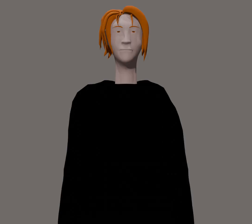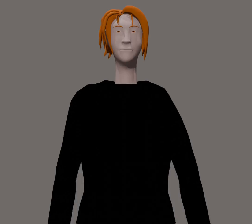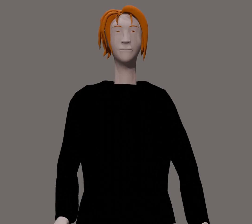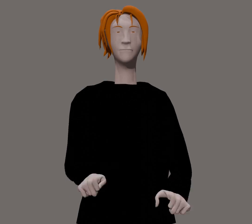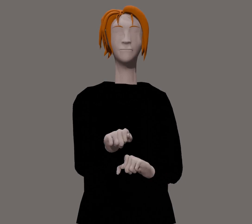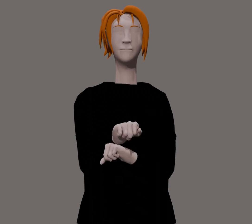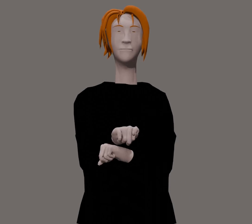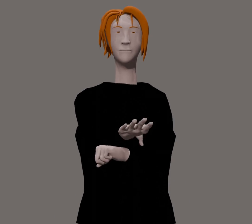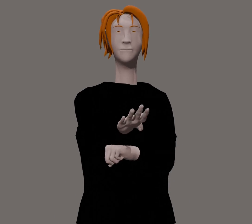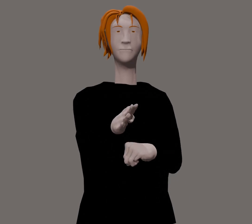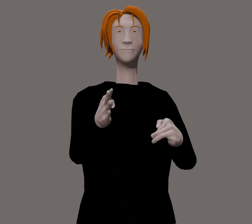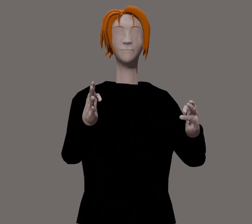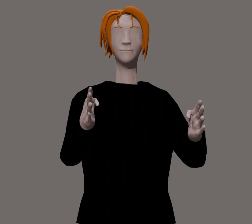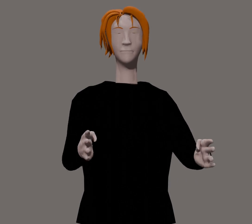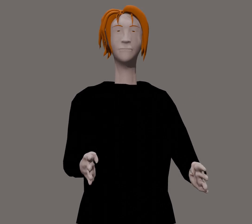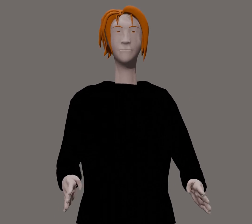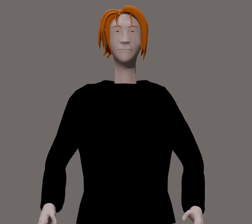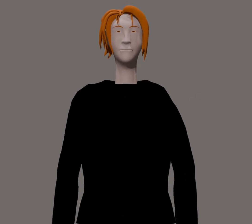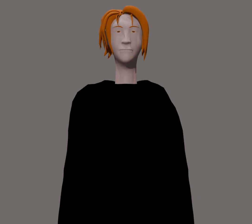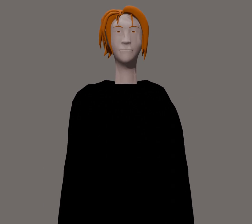Consultants